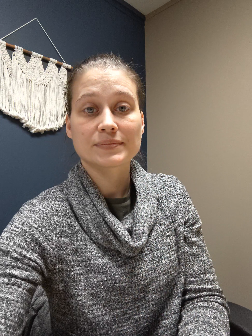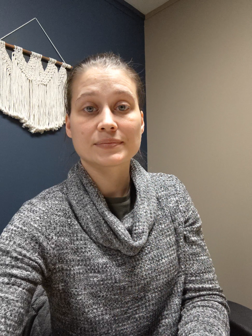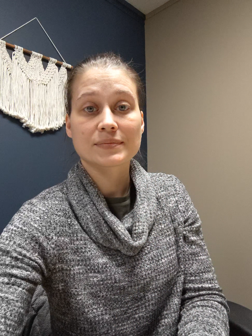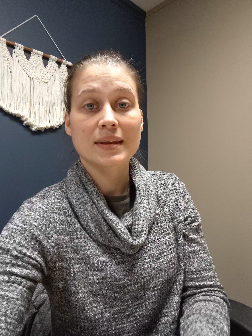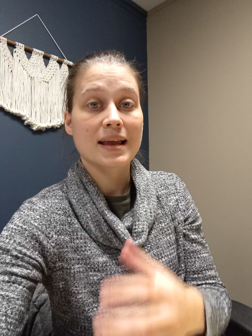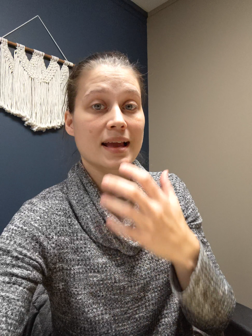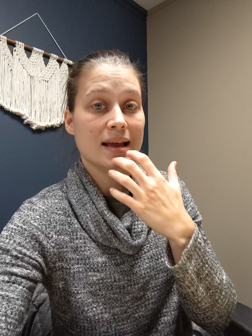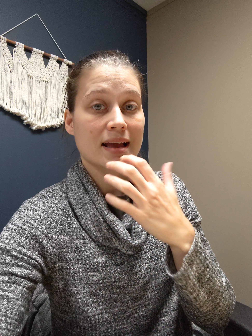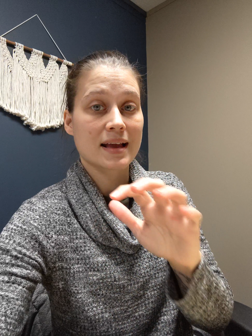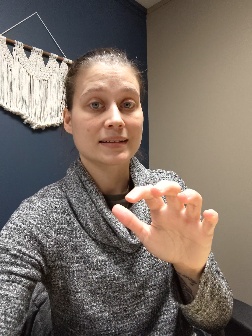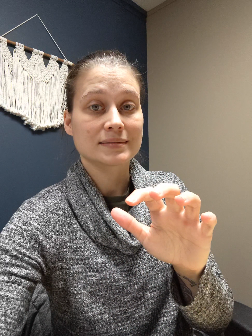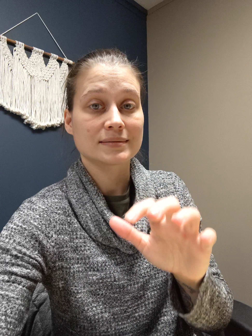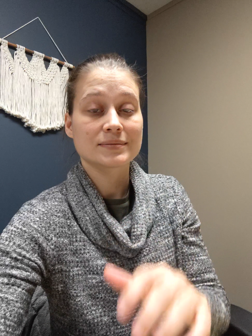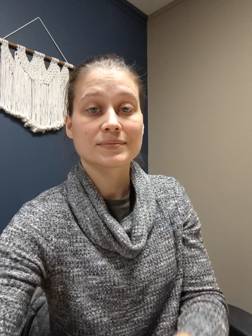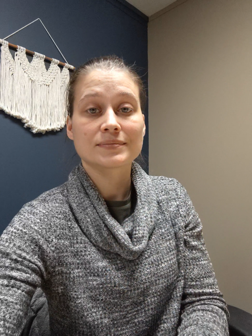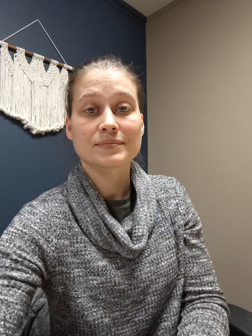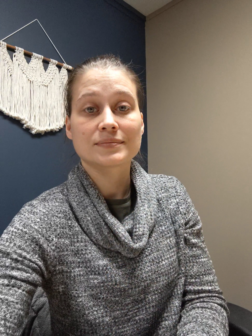hot